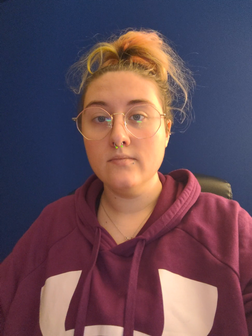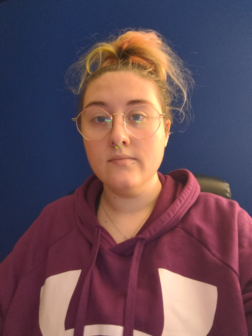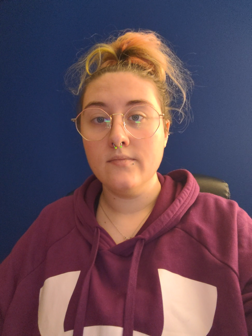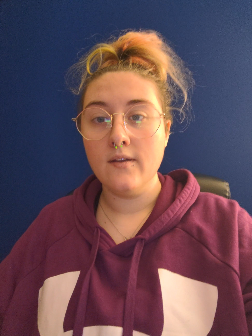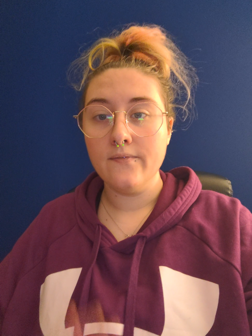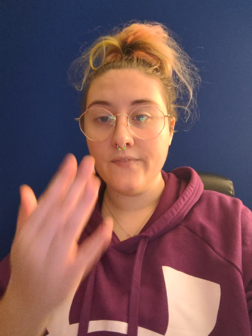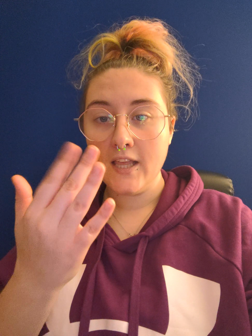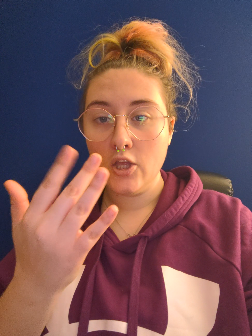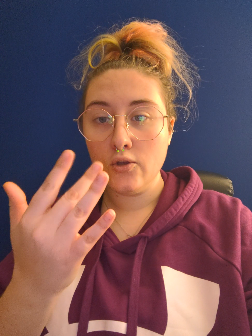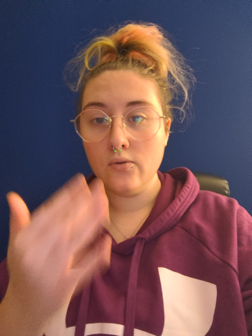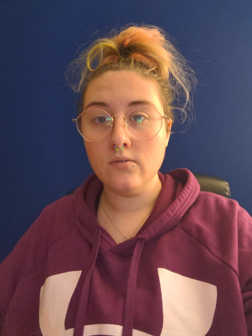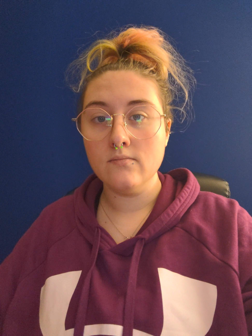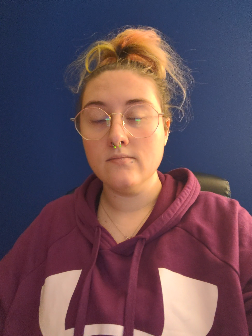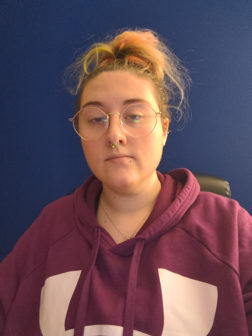finger